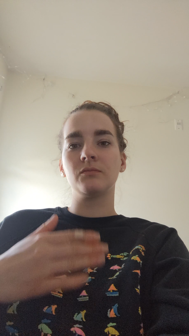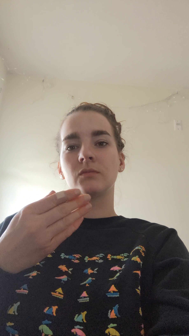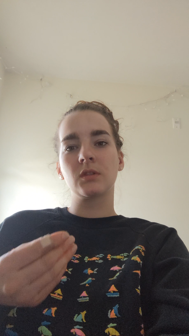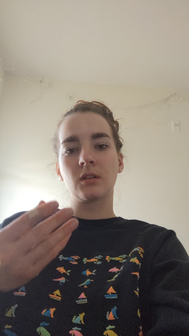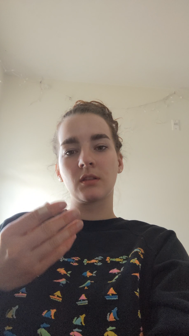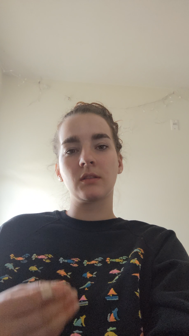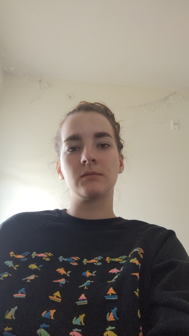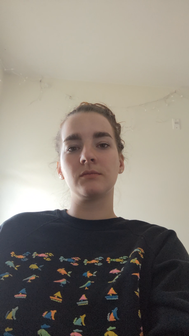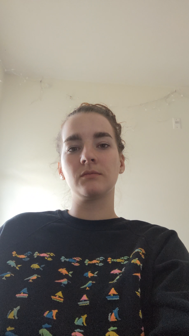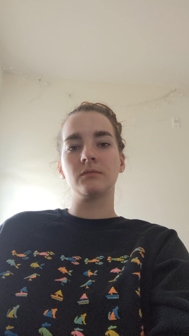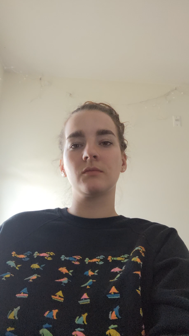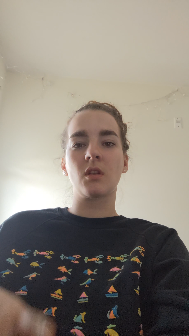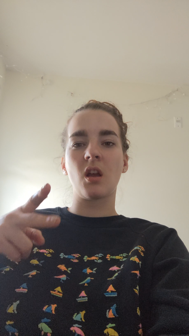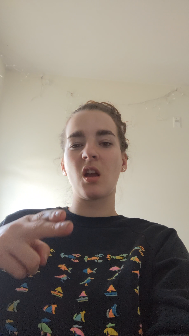cut